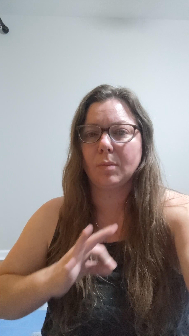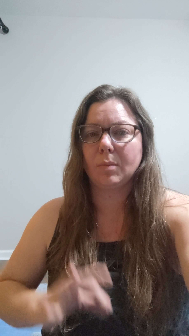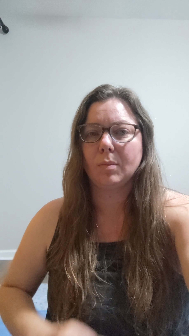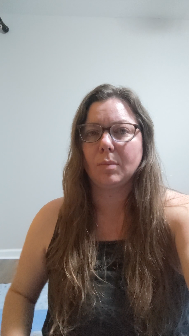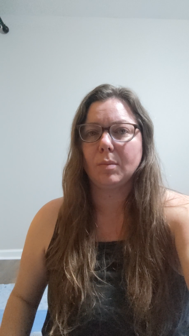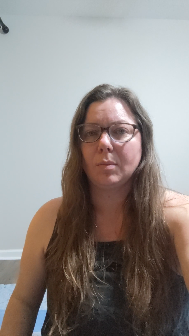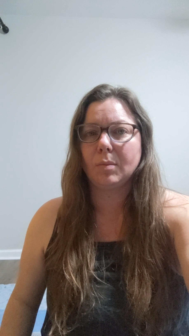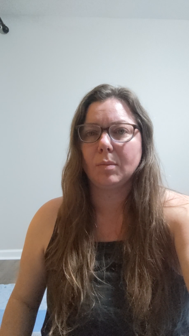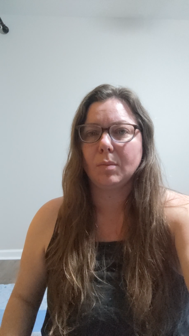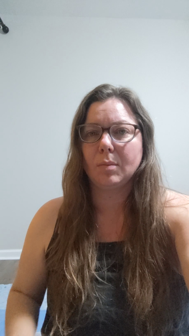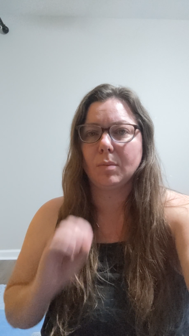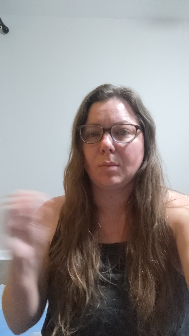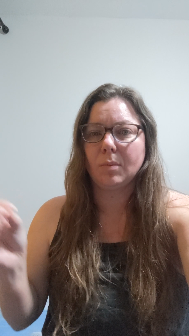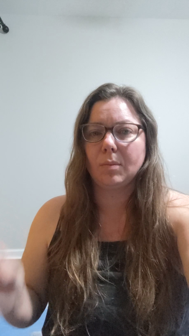none